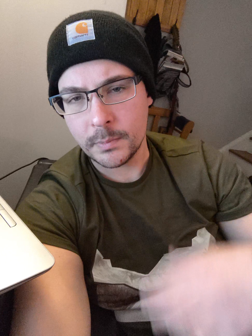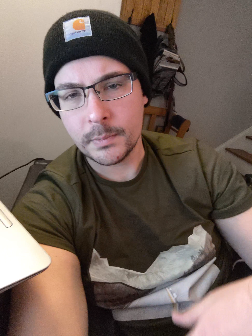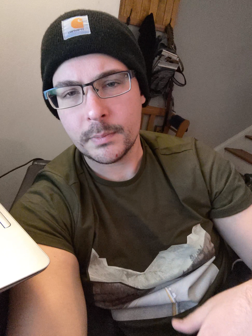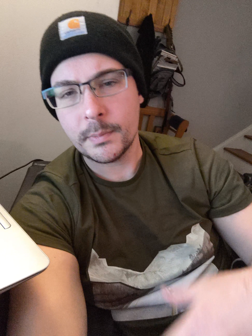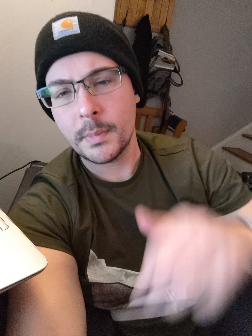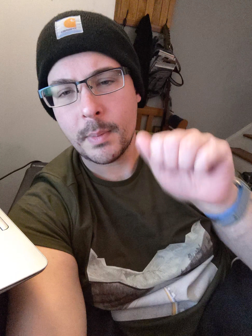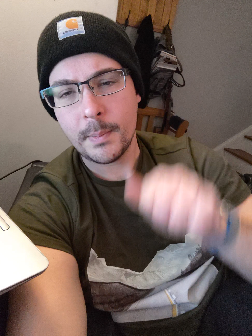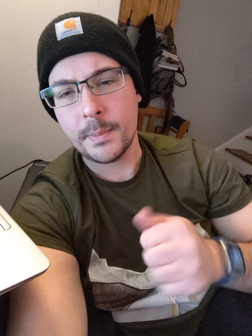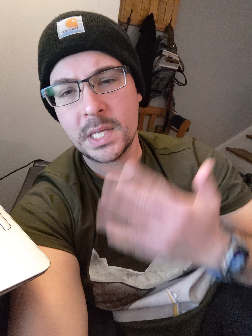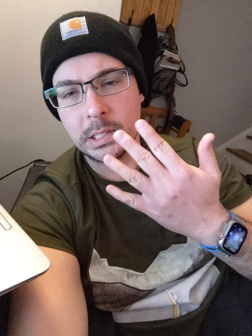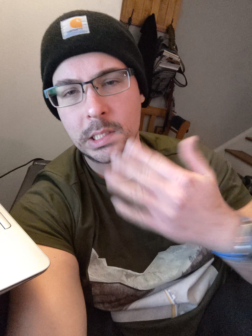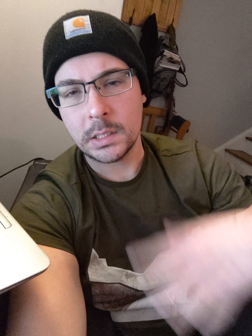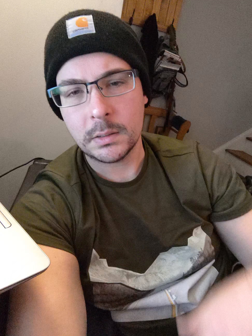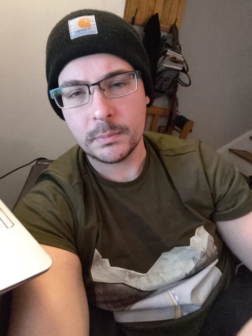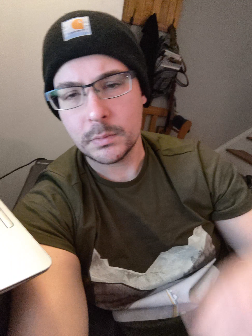mitten